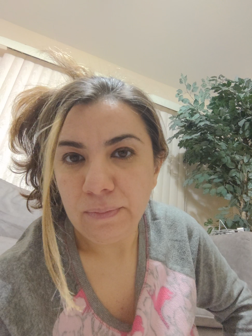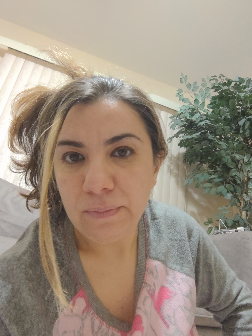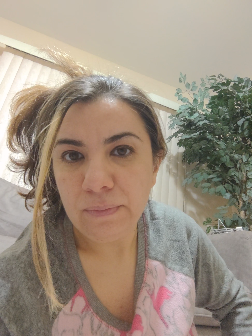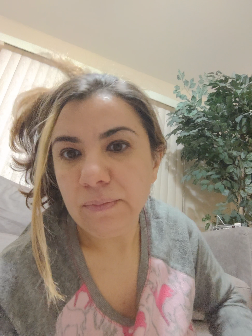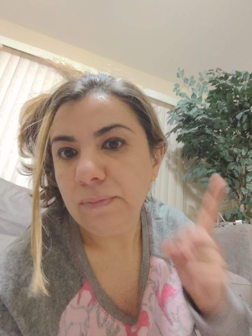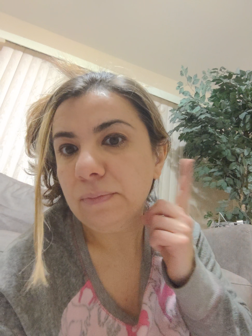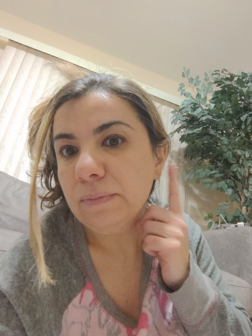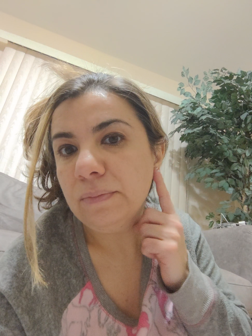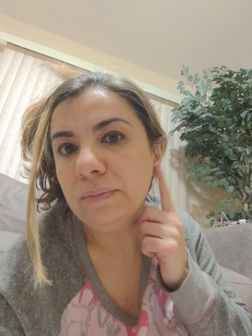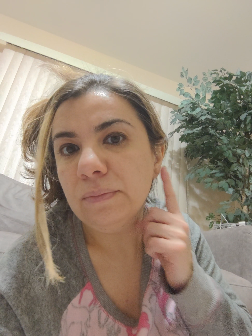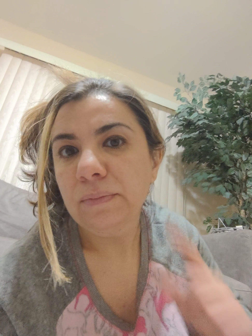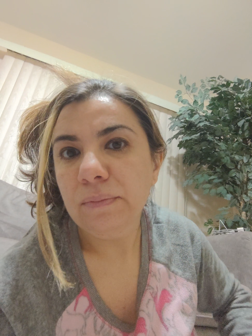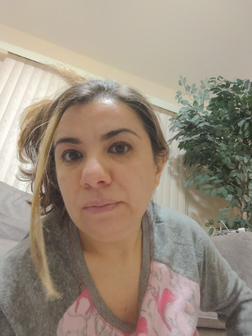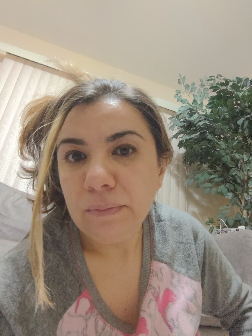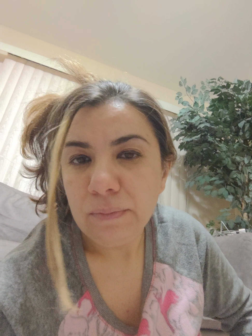ear